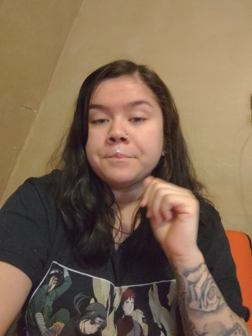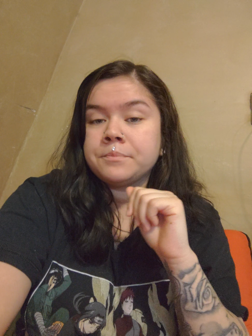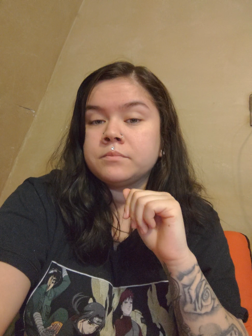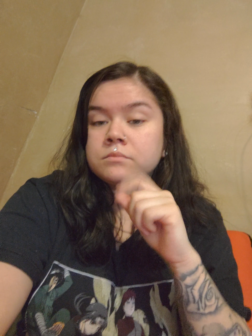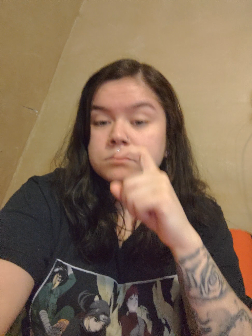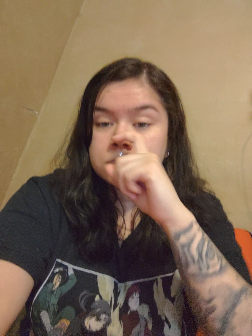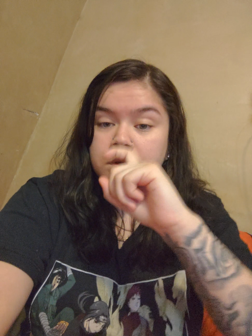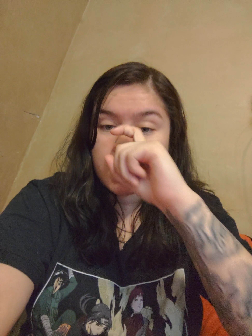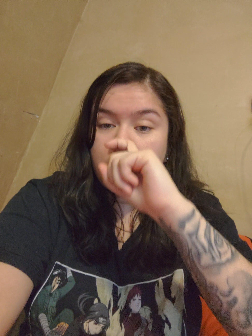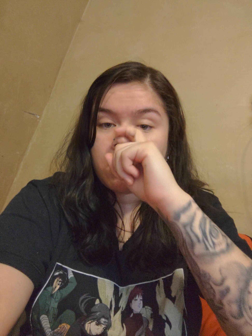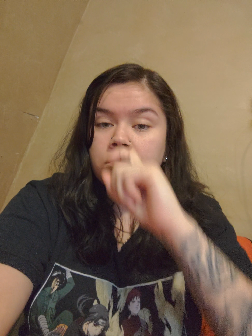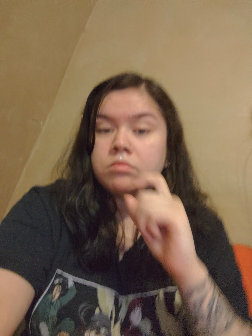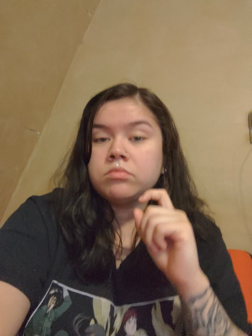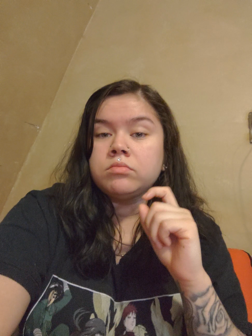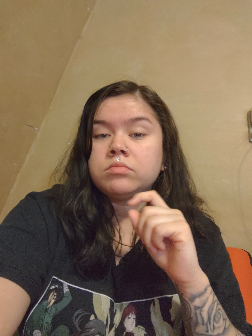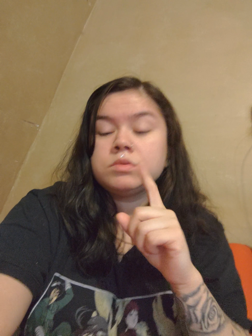doll